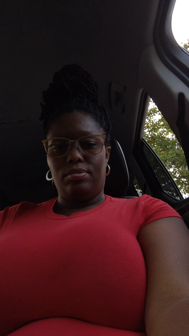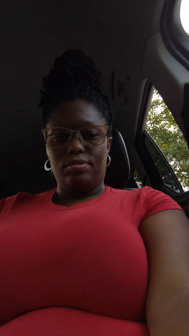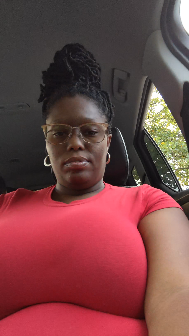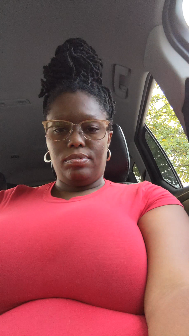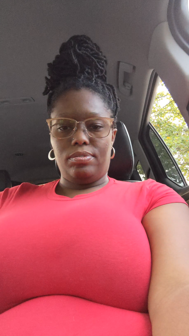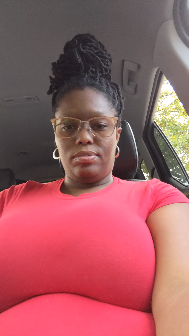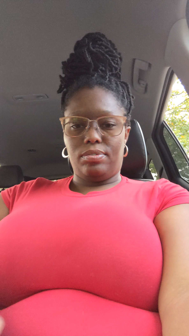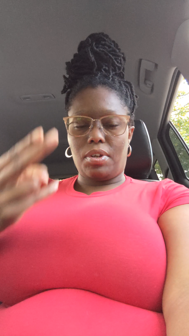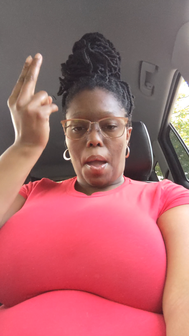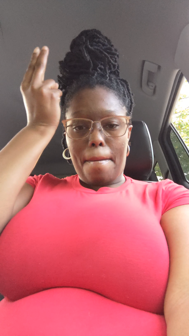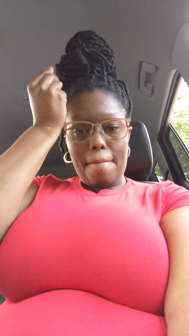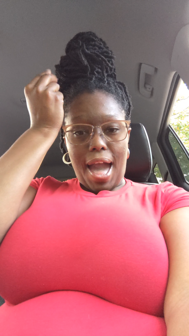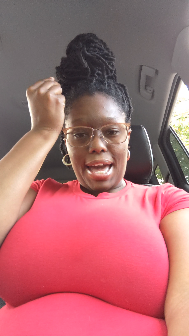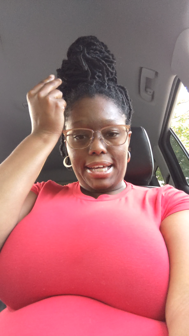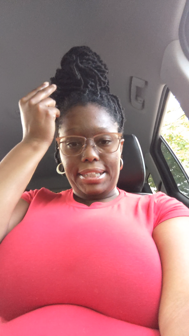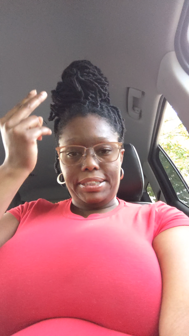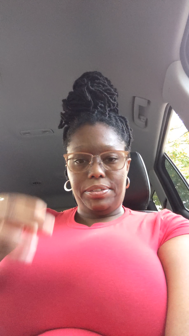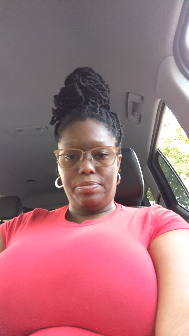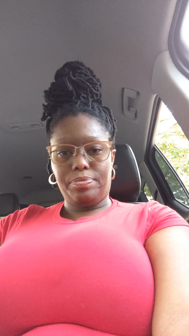bunny